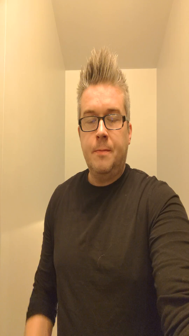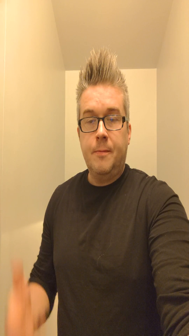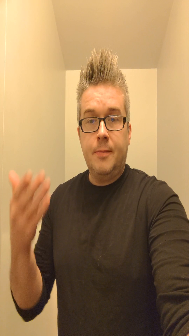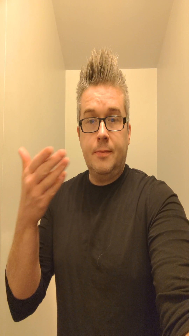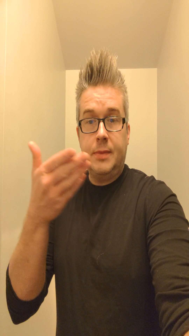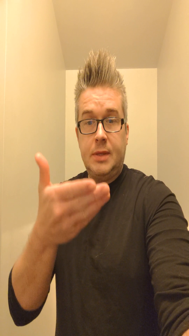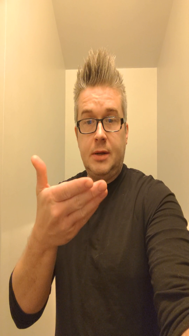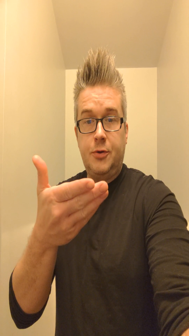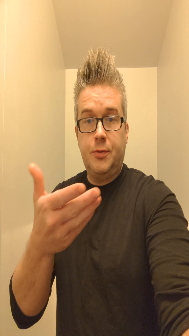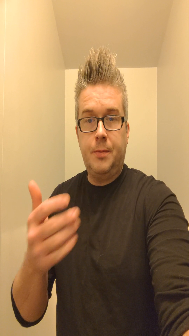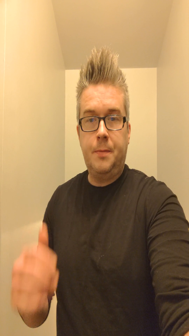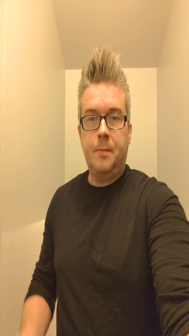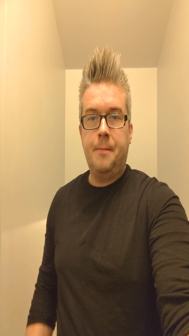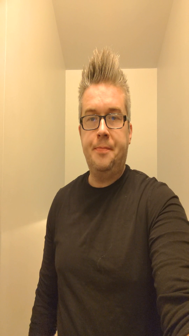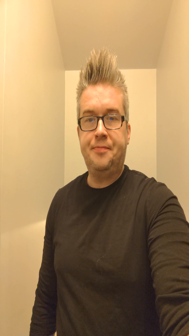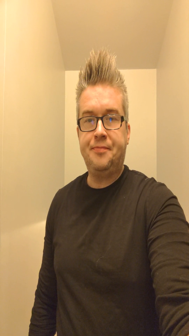there